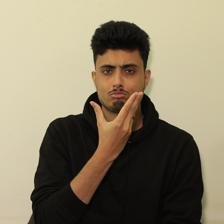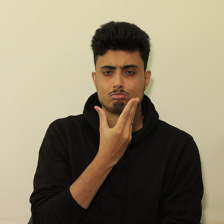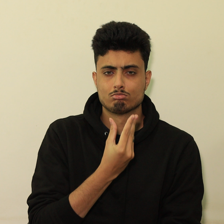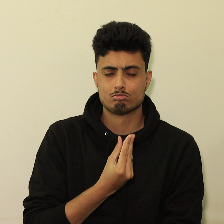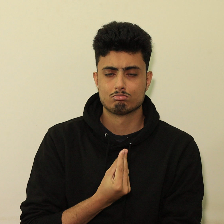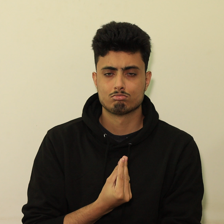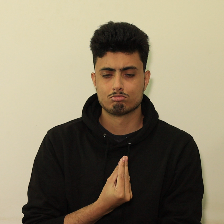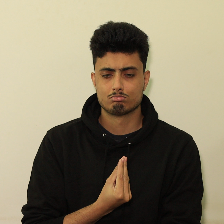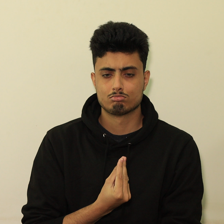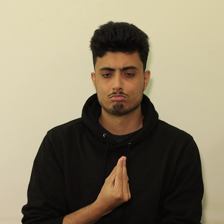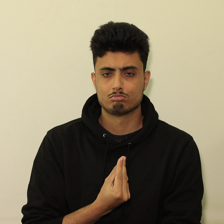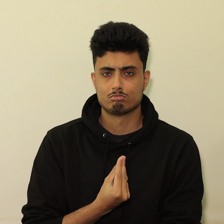sad